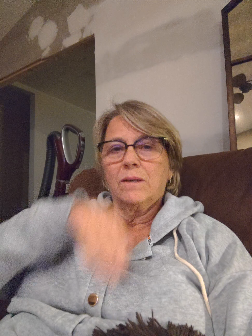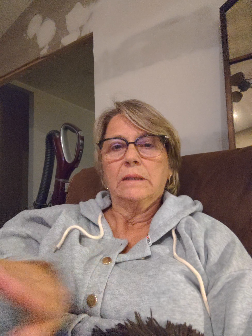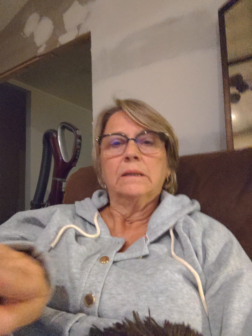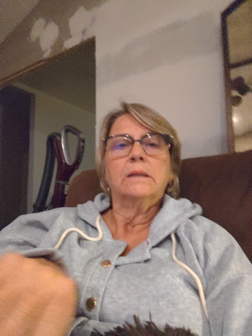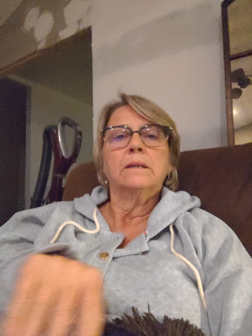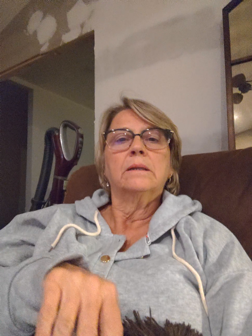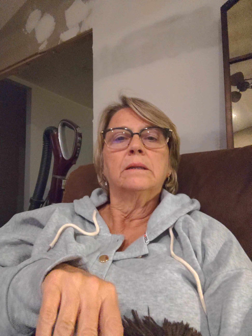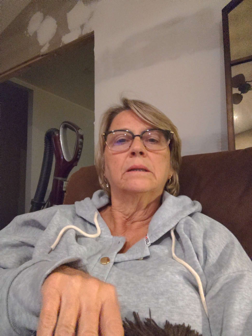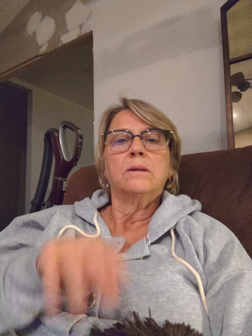elephant